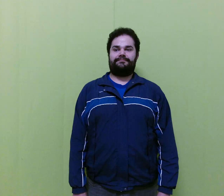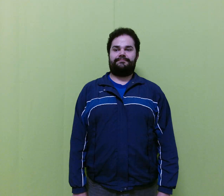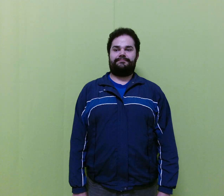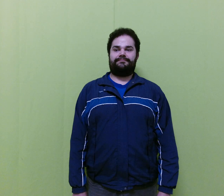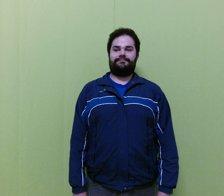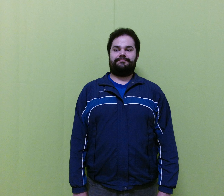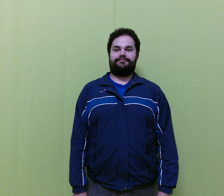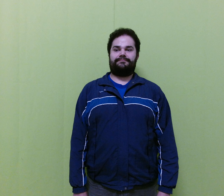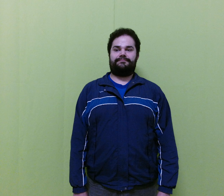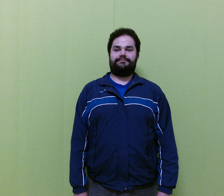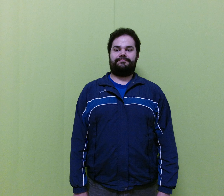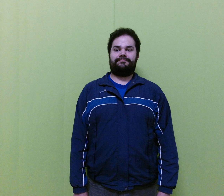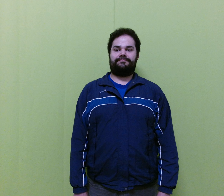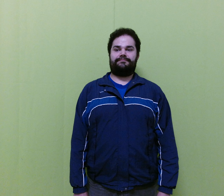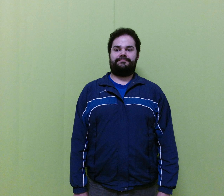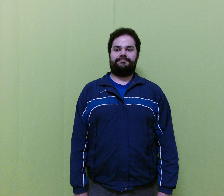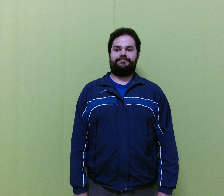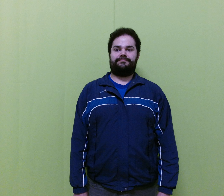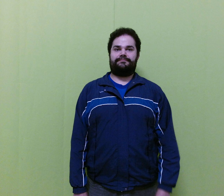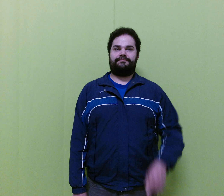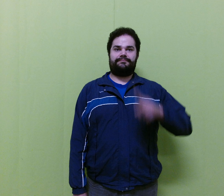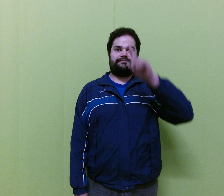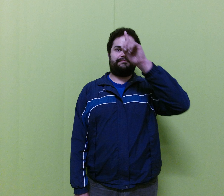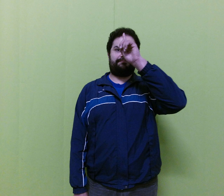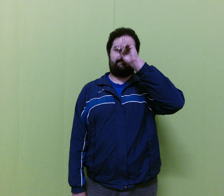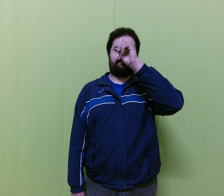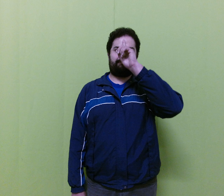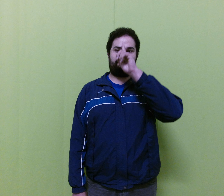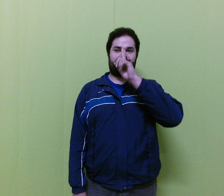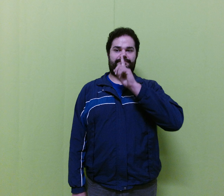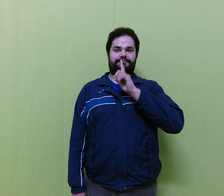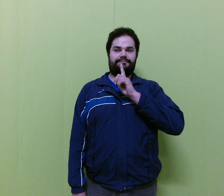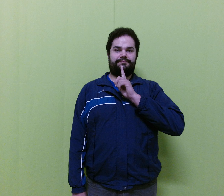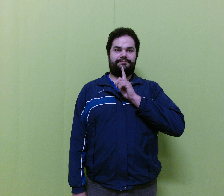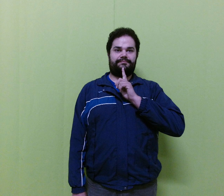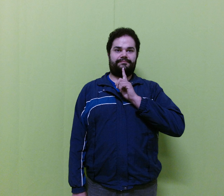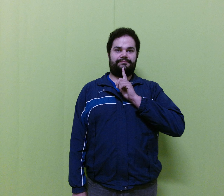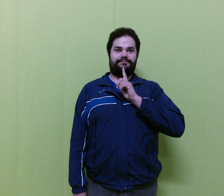amarelo